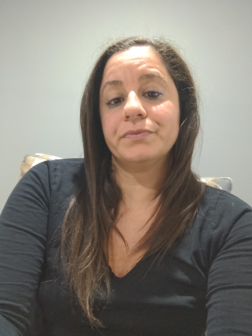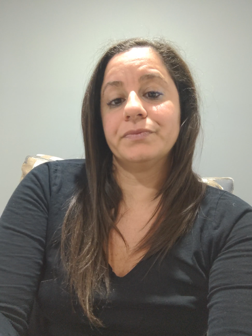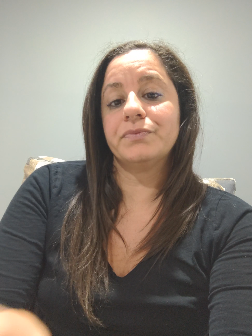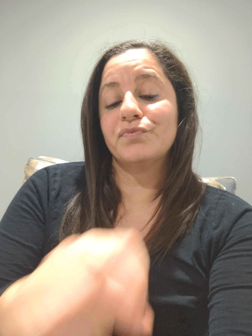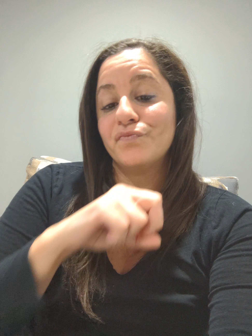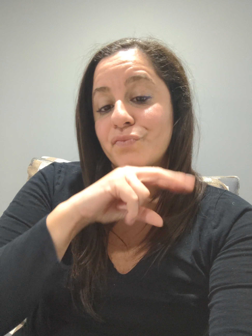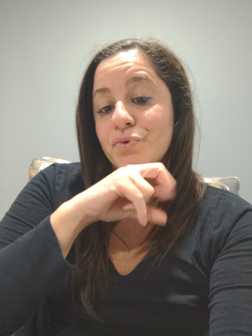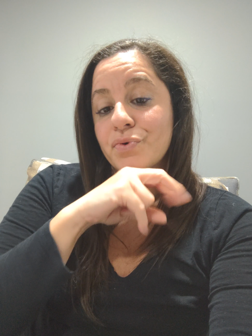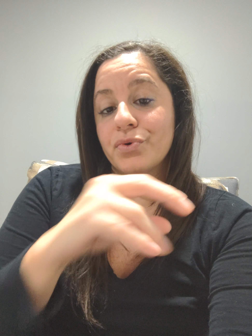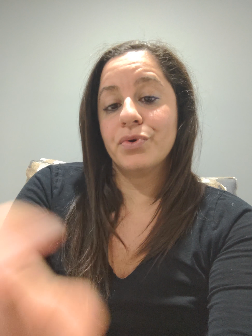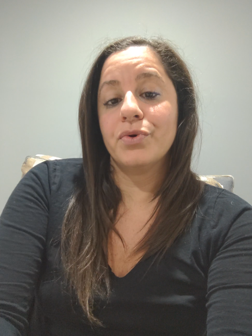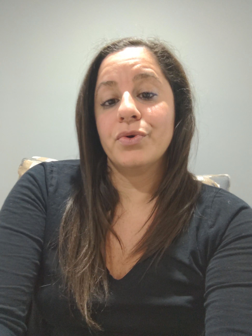frog